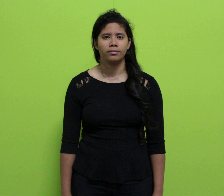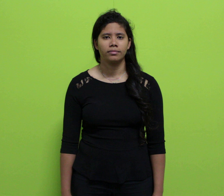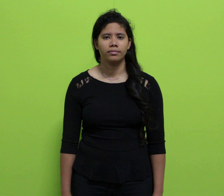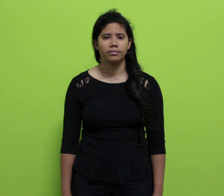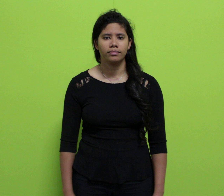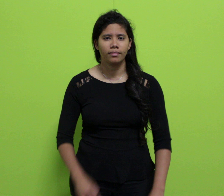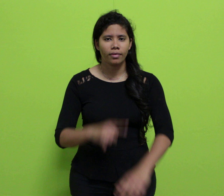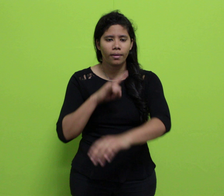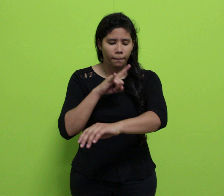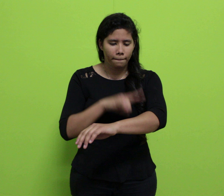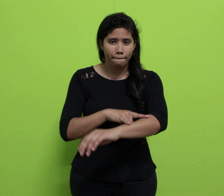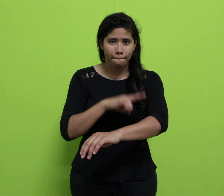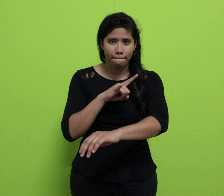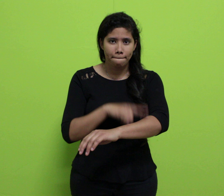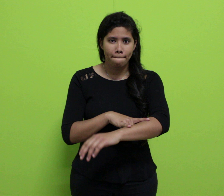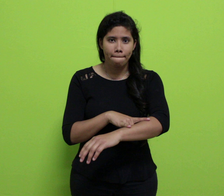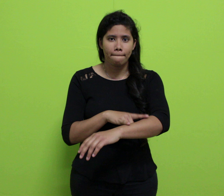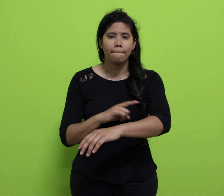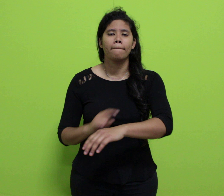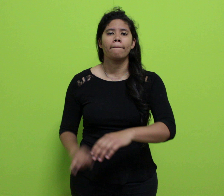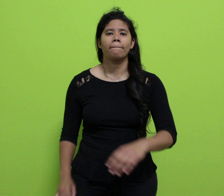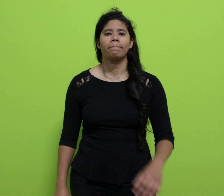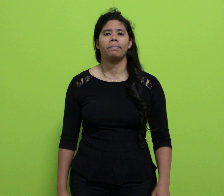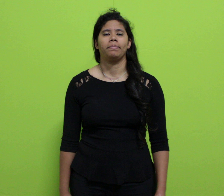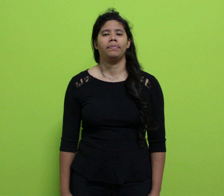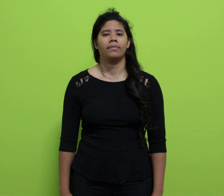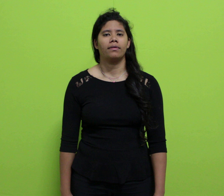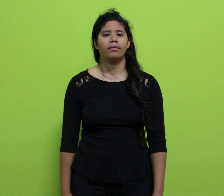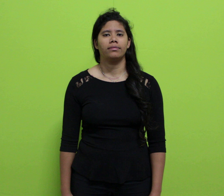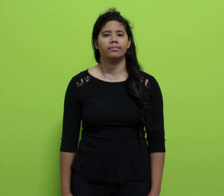banheiro